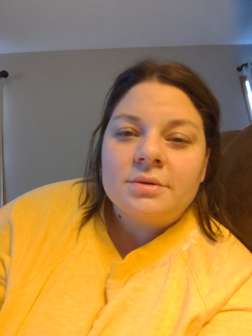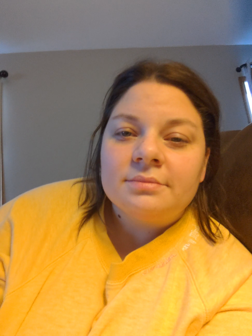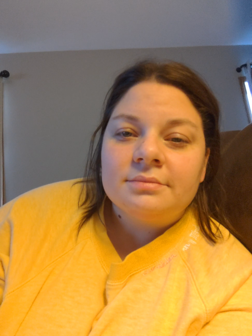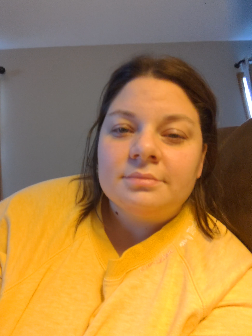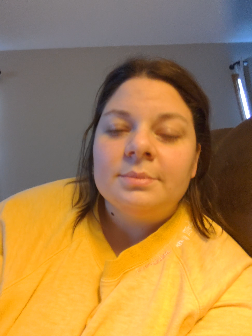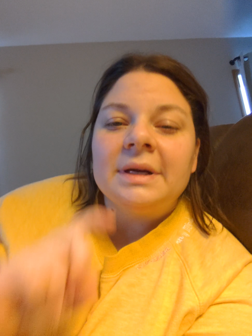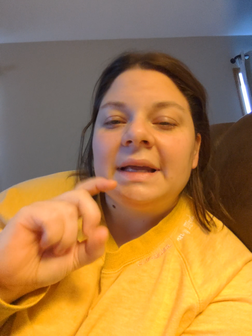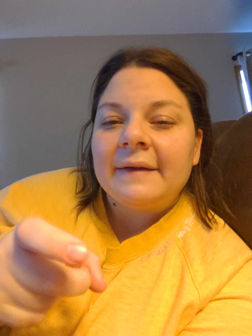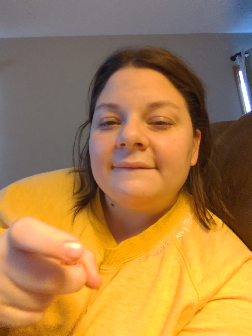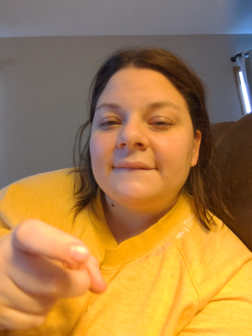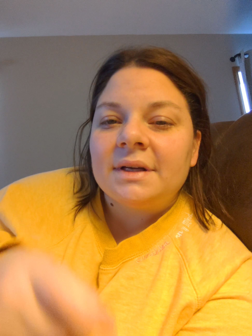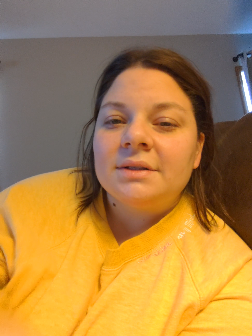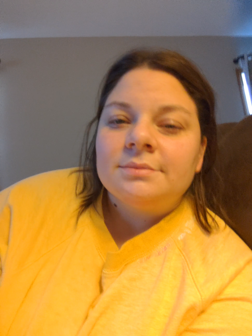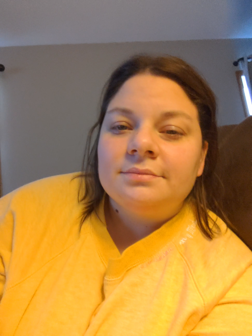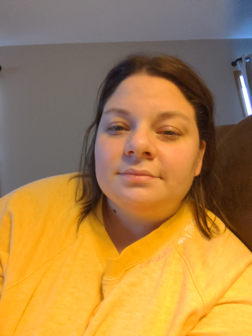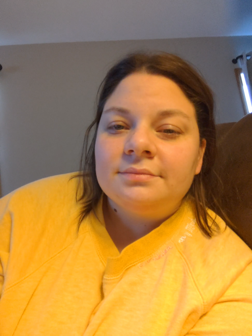gift